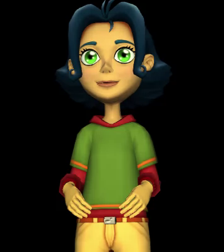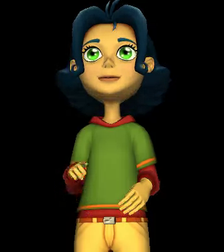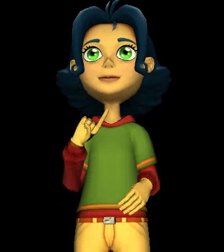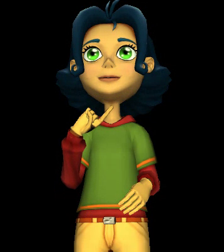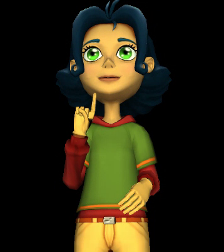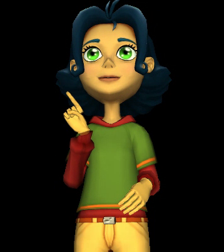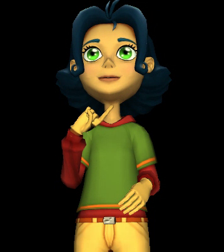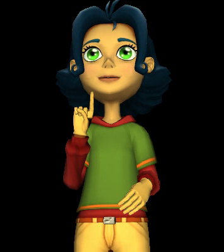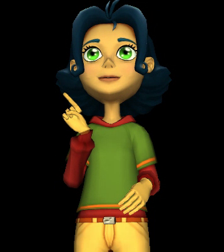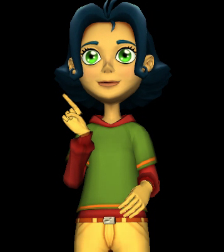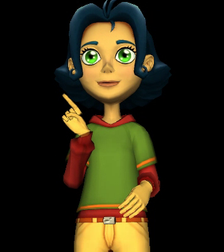لا